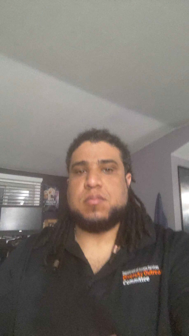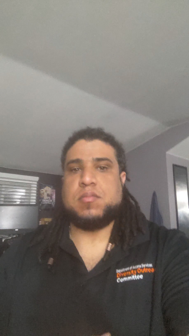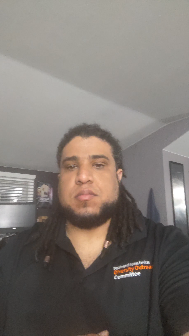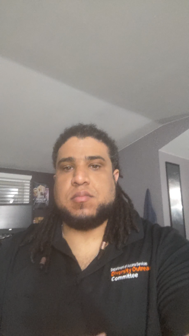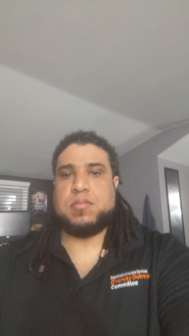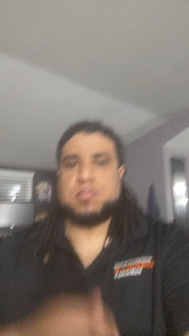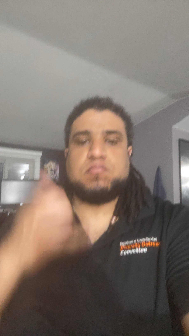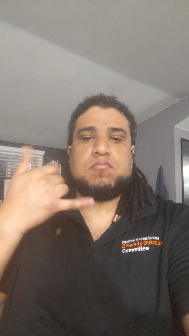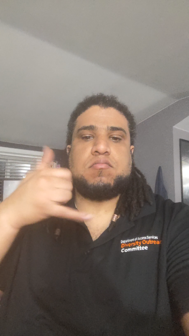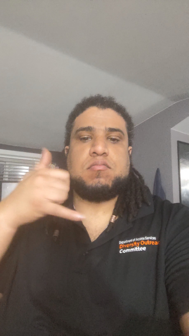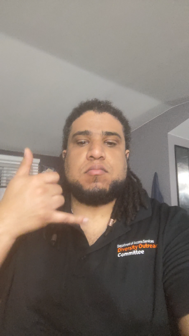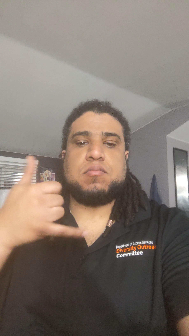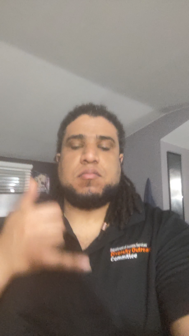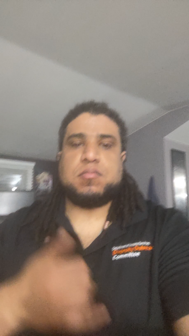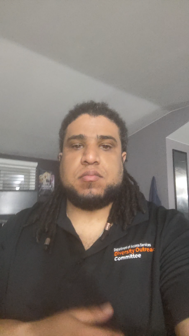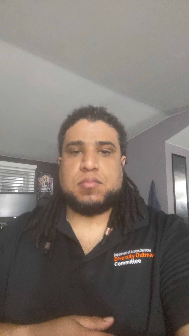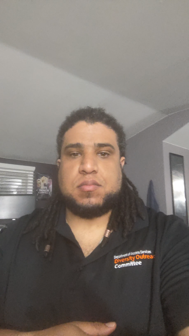party